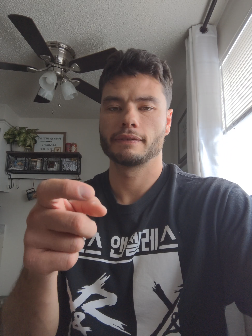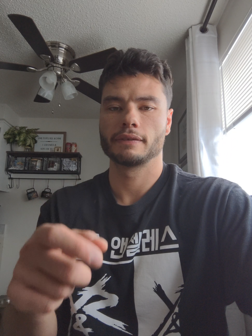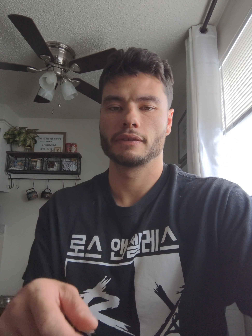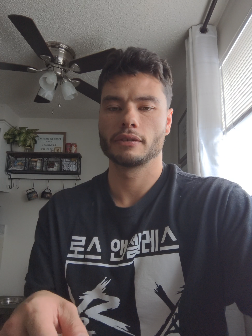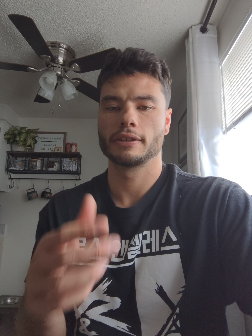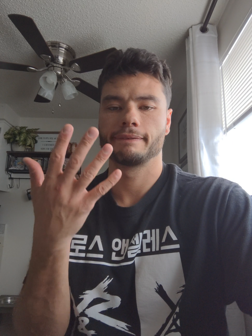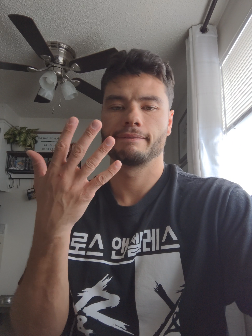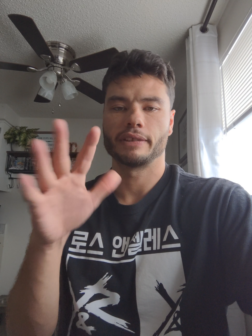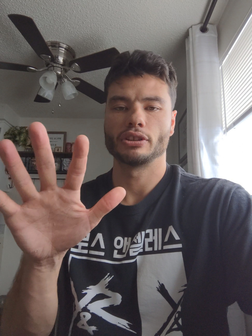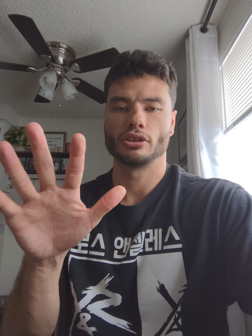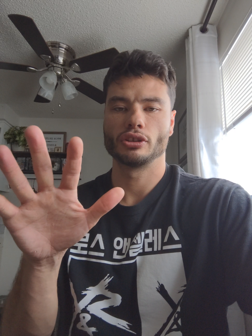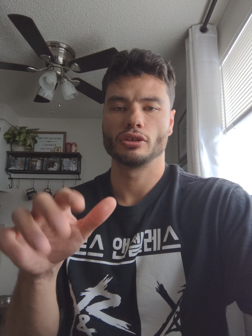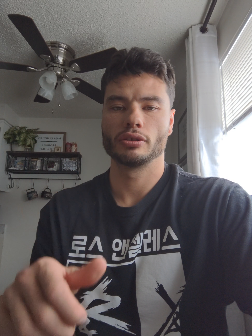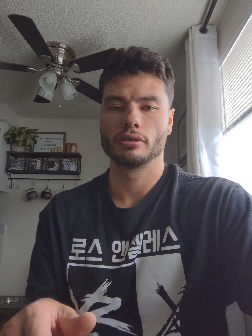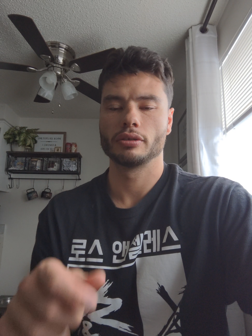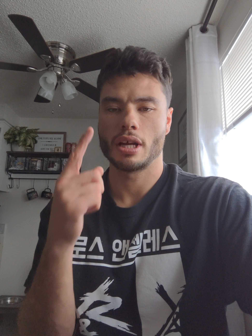finish